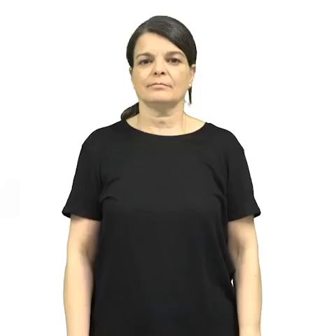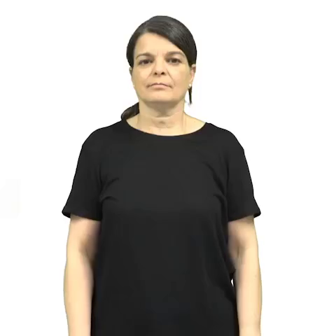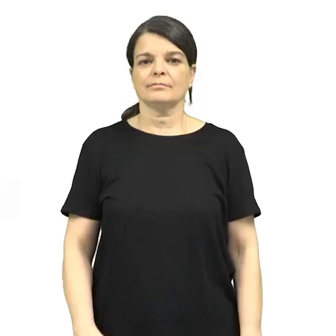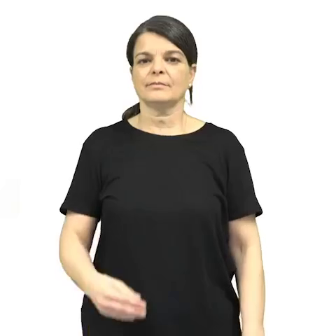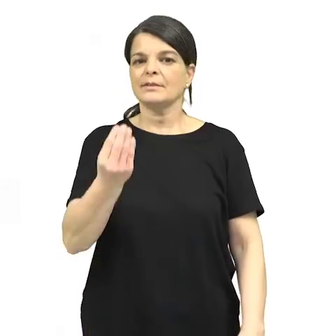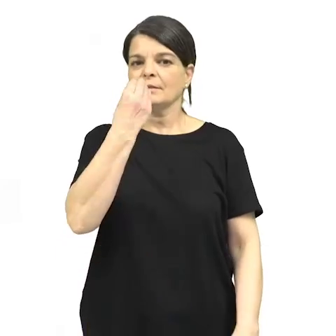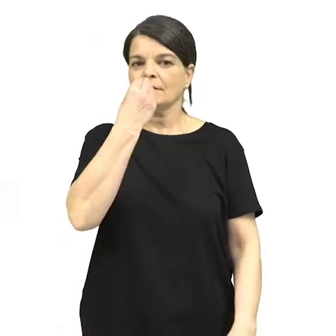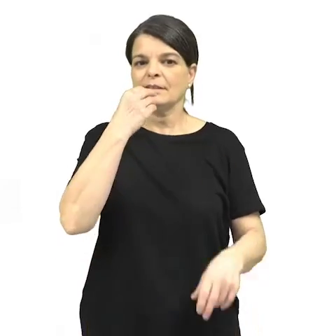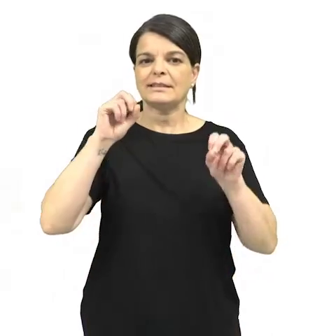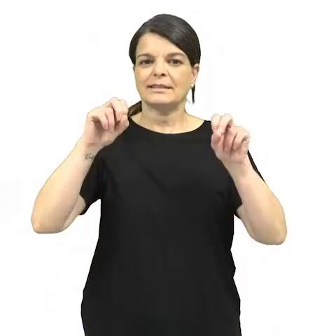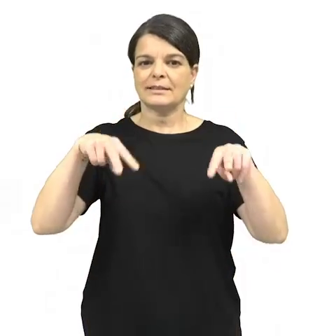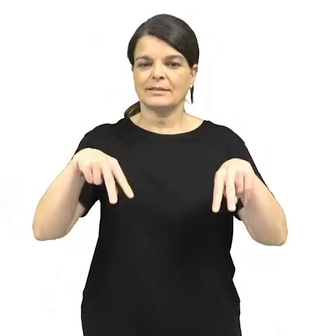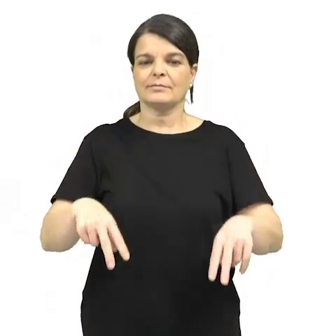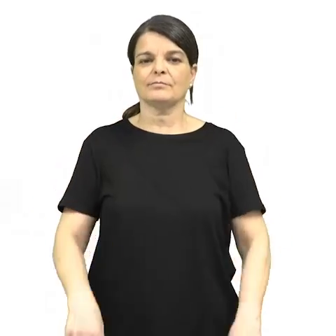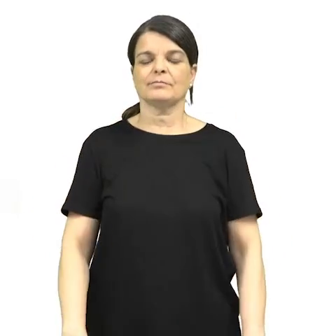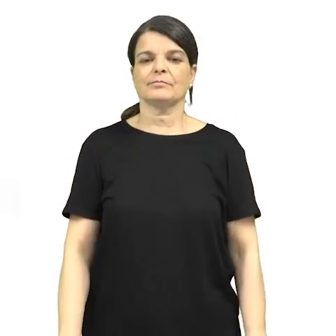comer sin